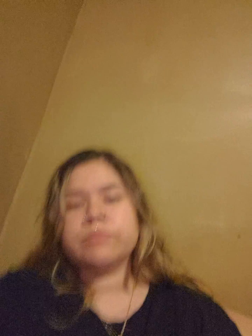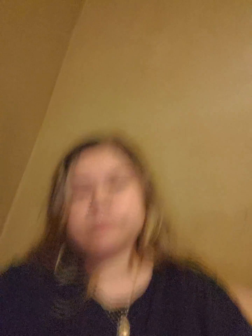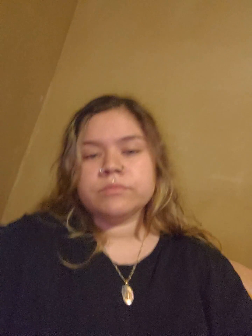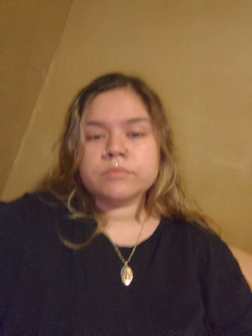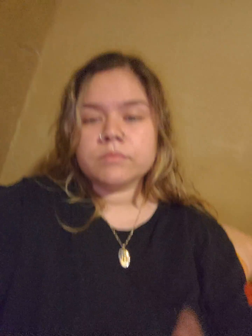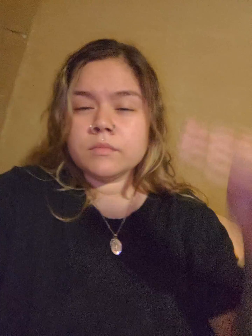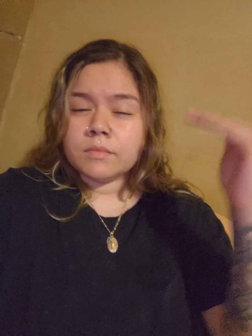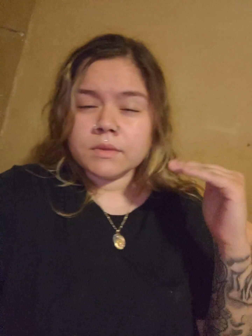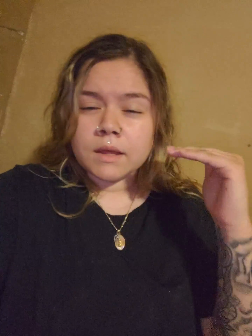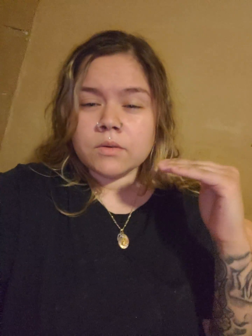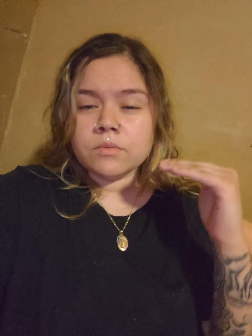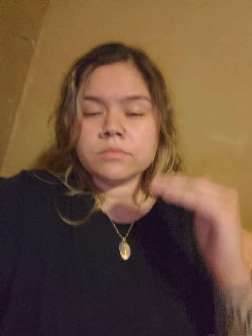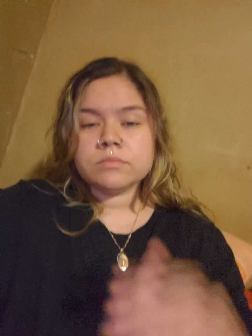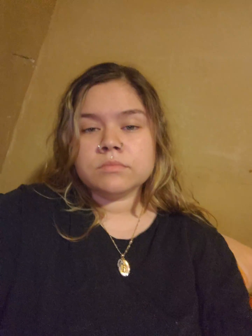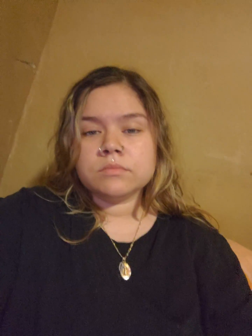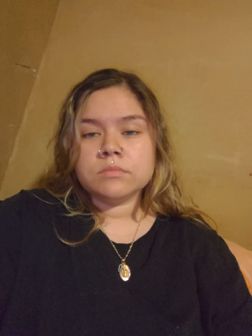little